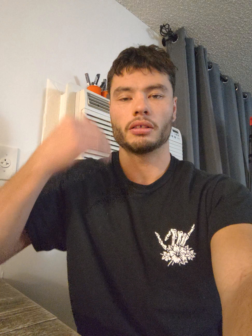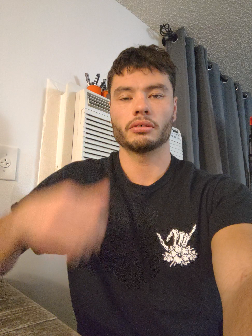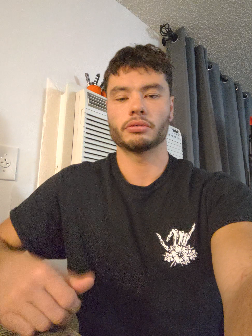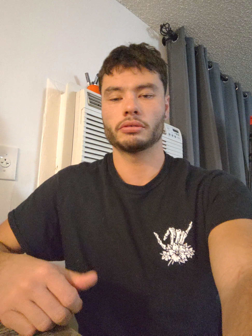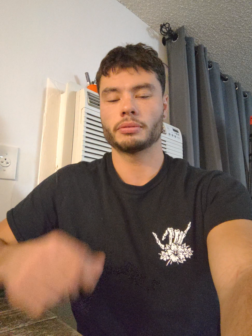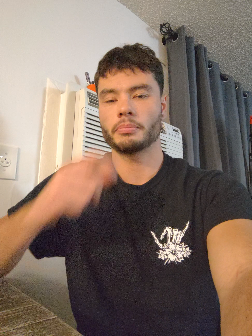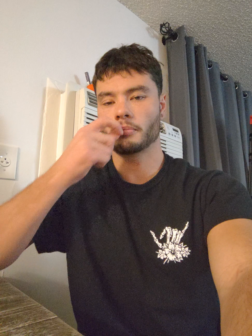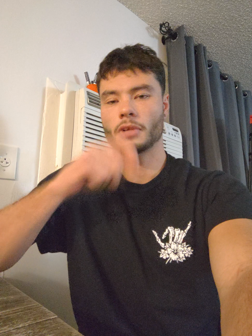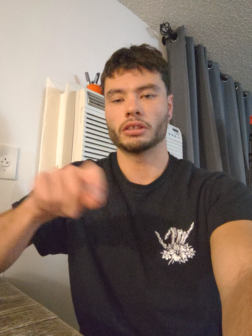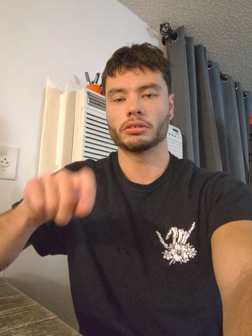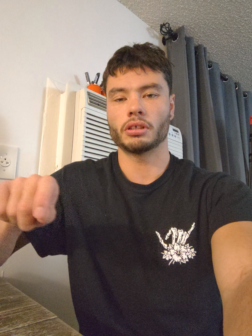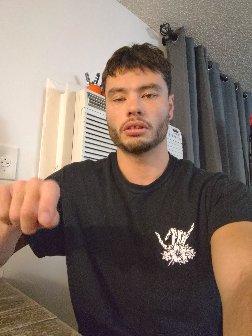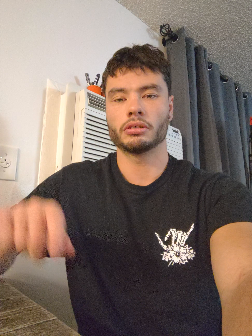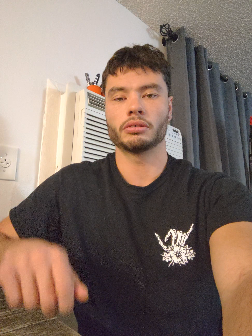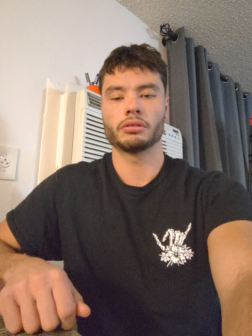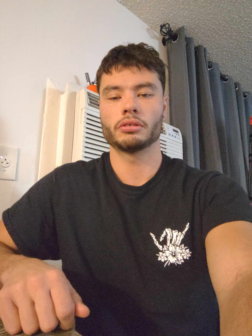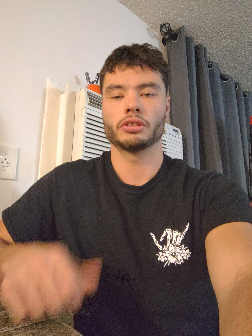pencil